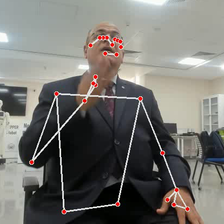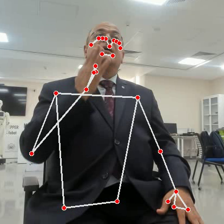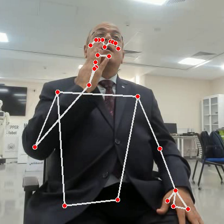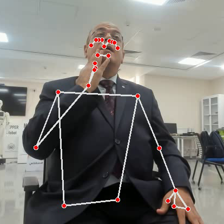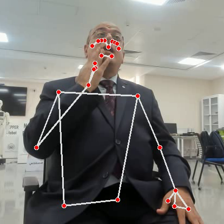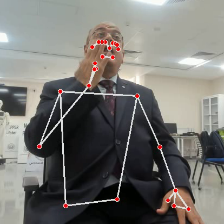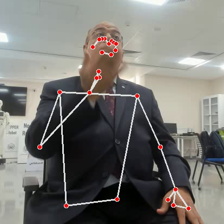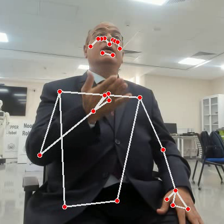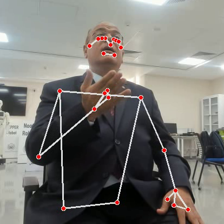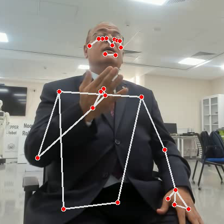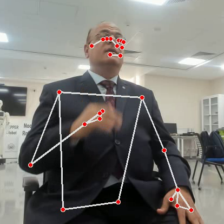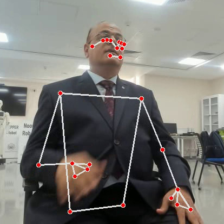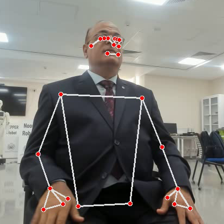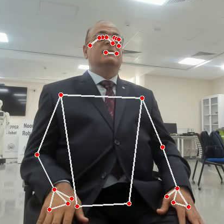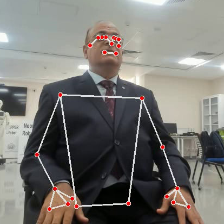yallhwy